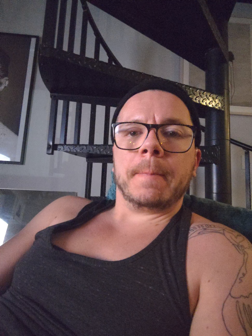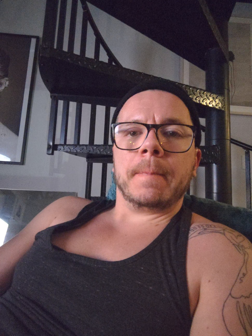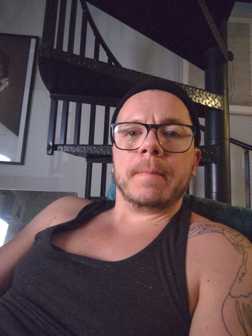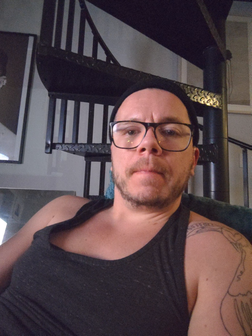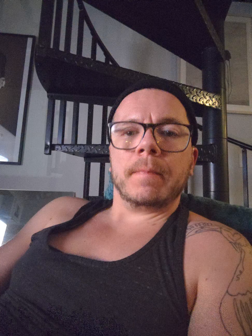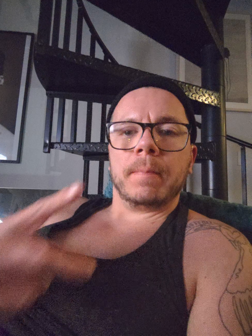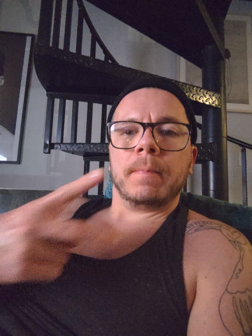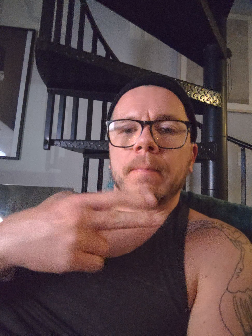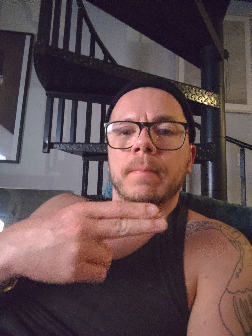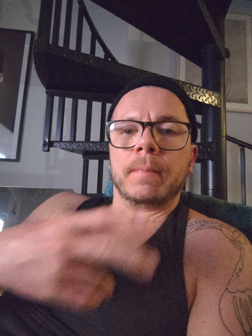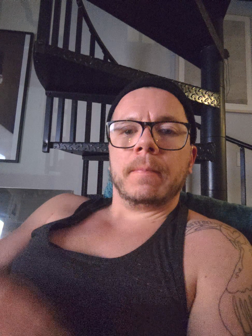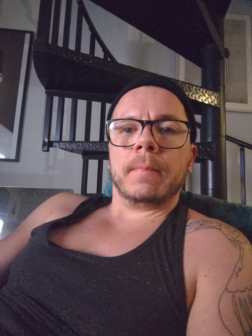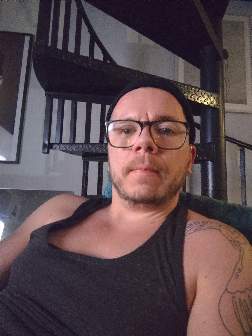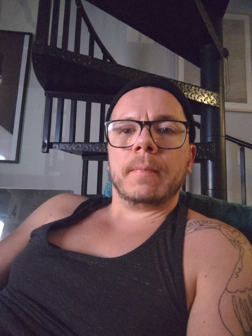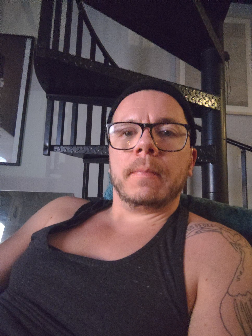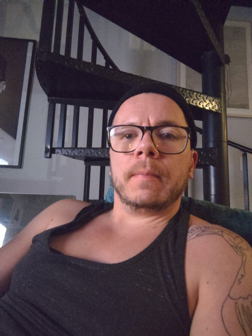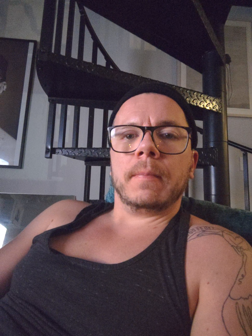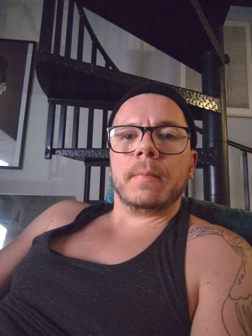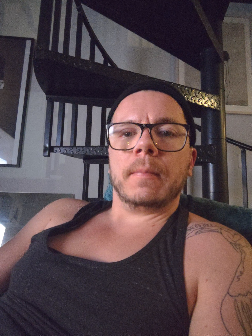cut